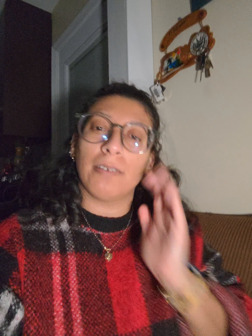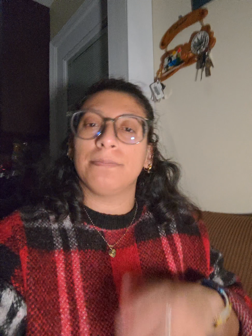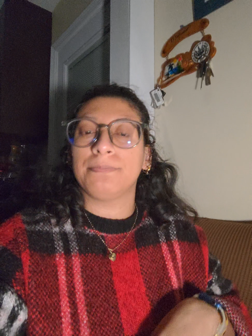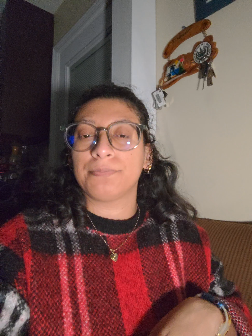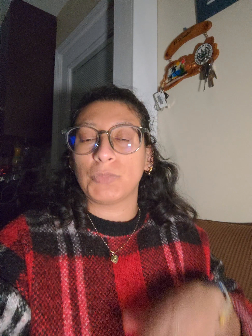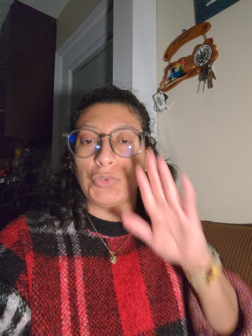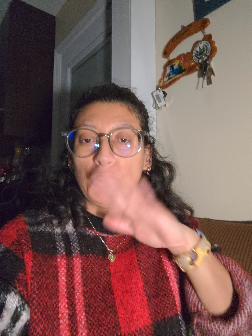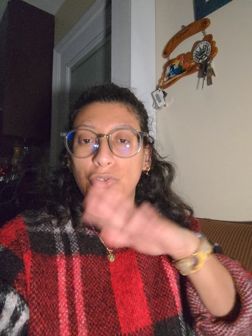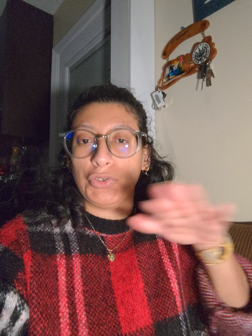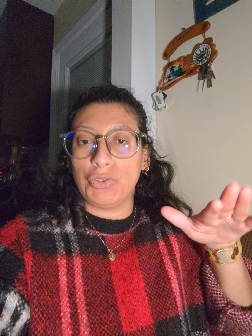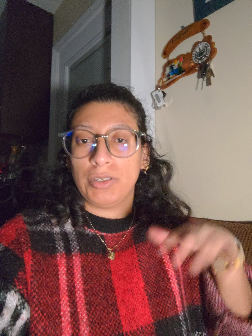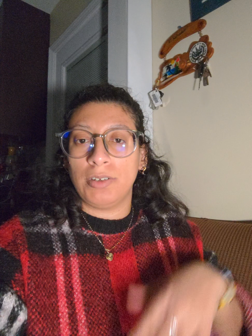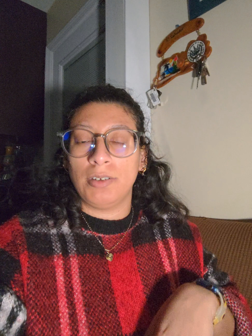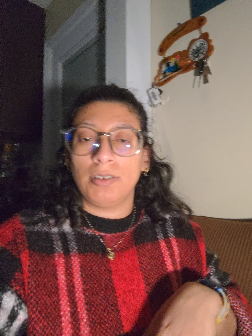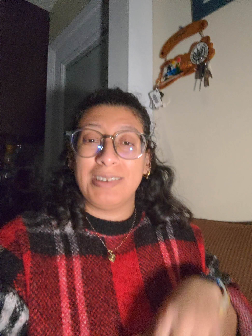child